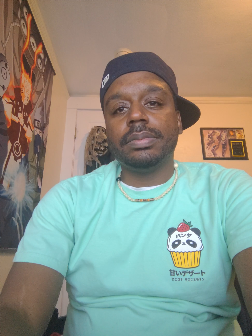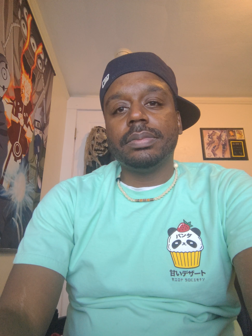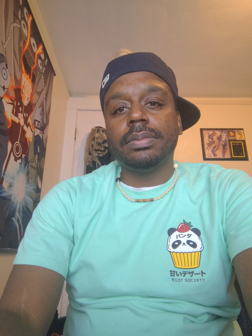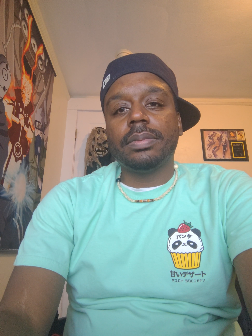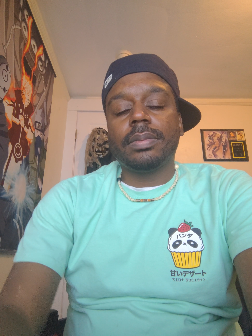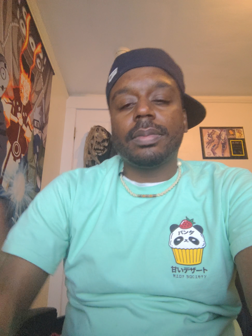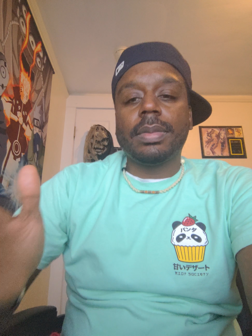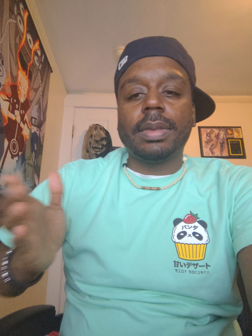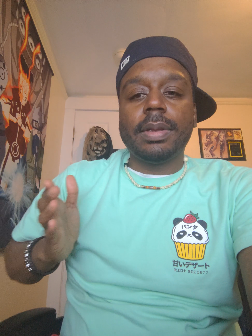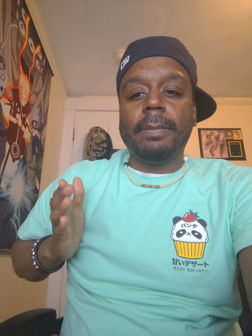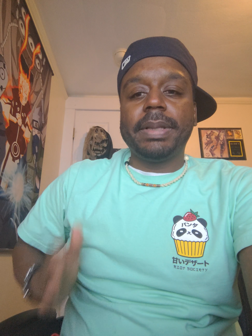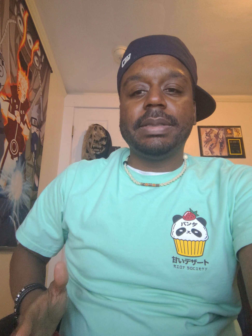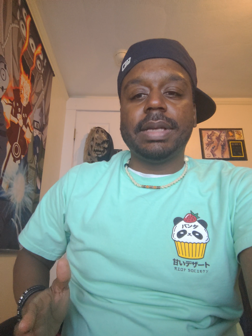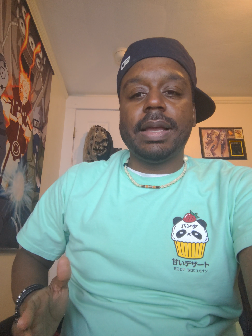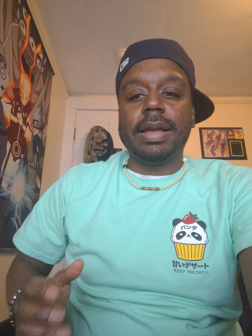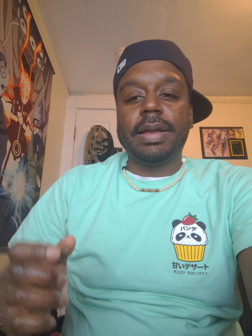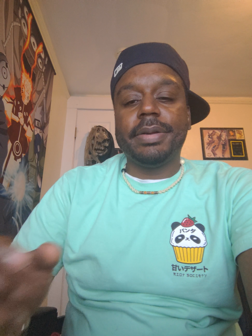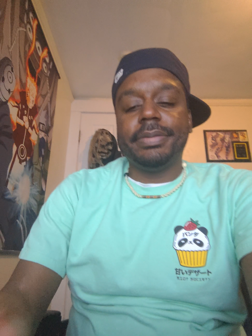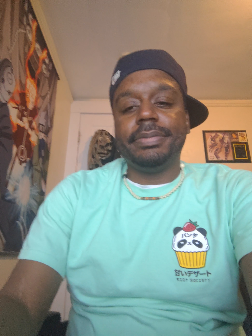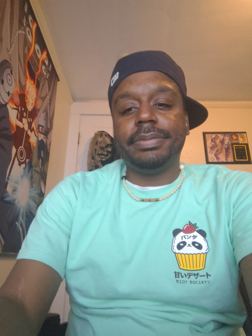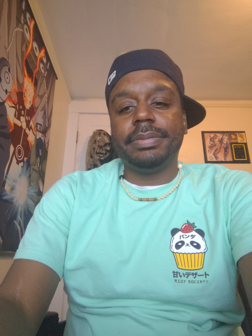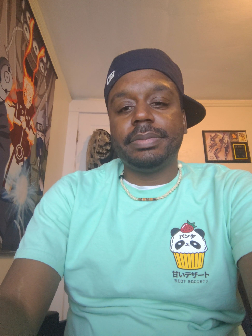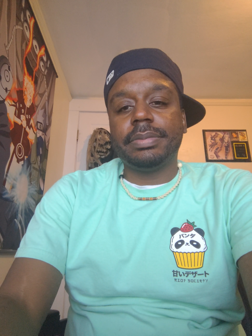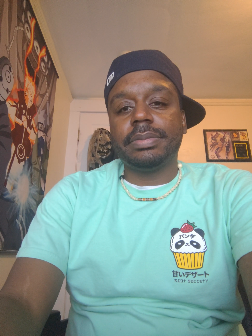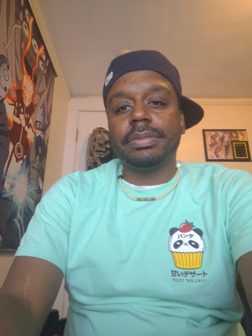beside